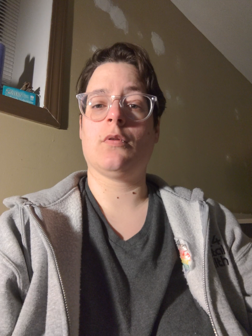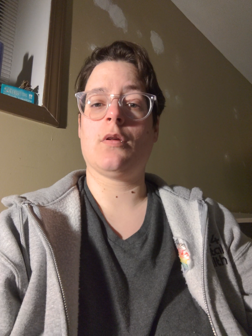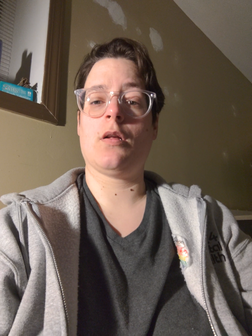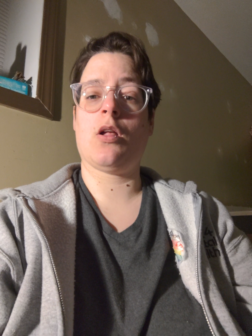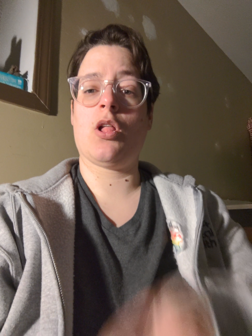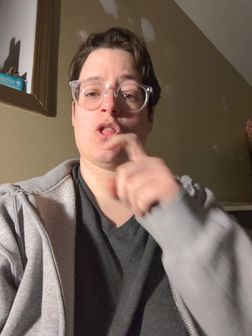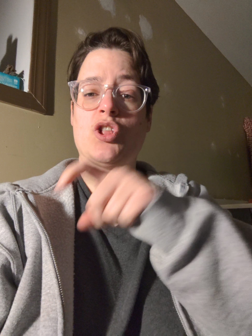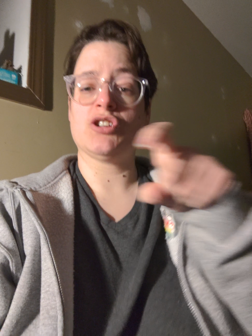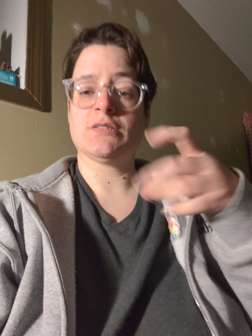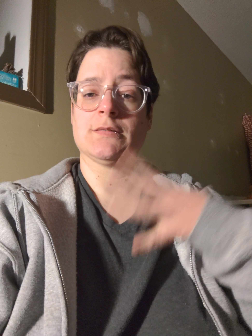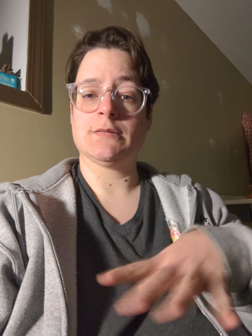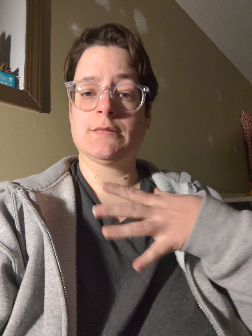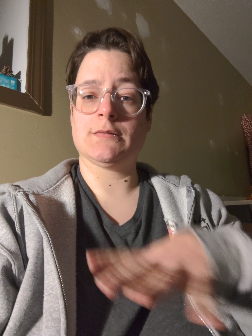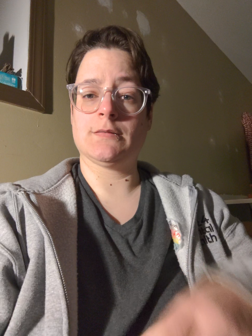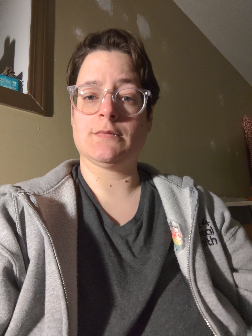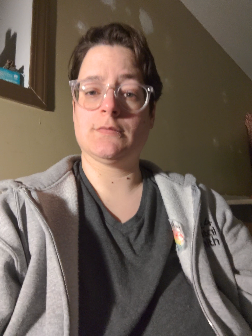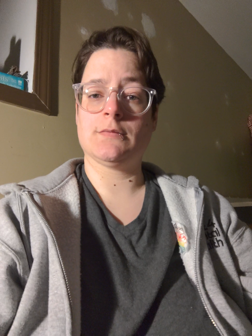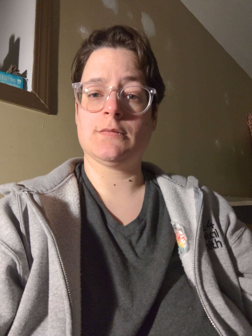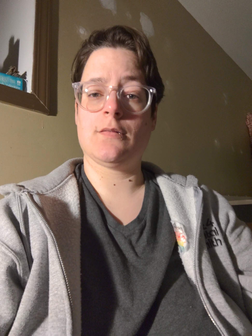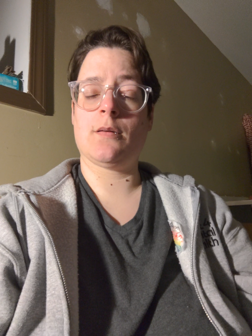closet